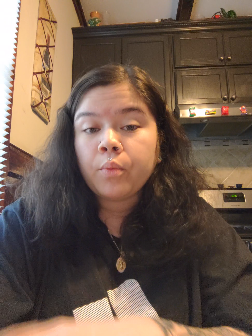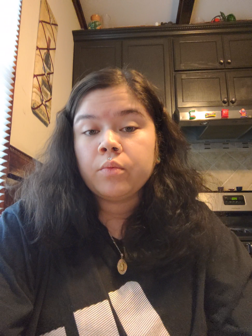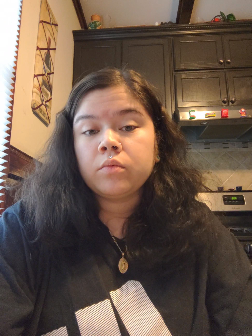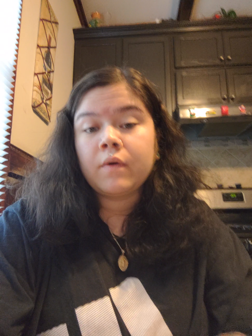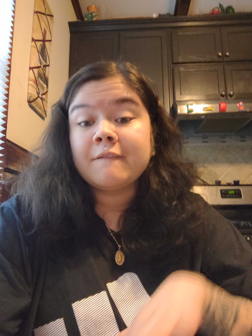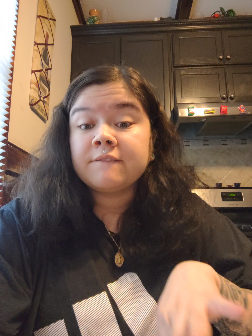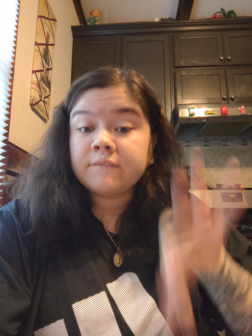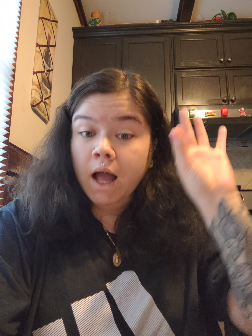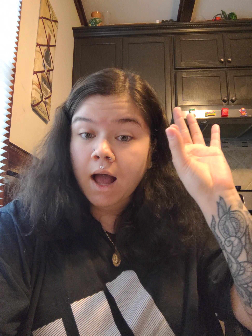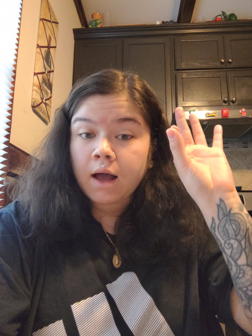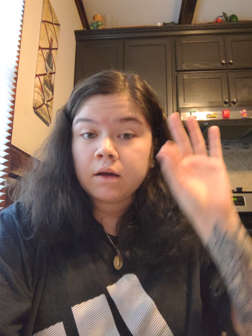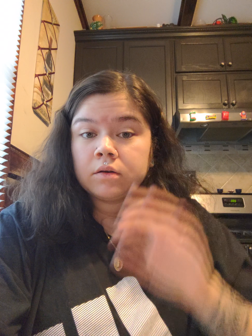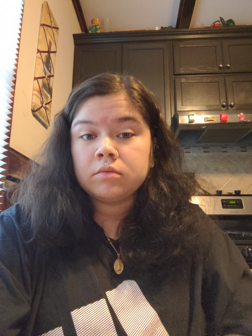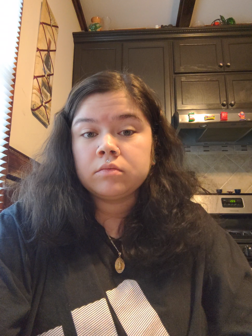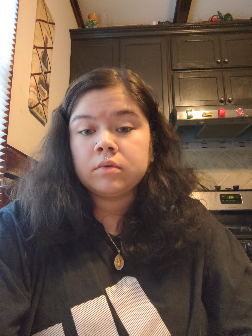find